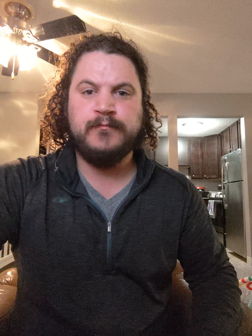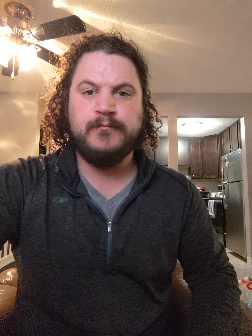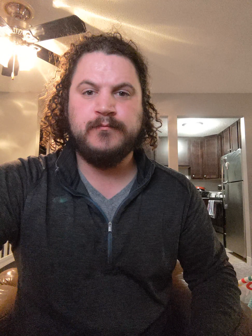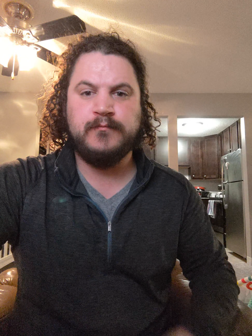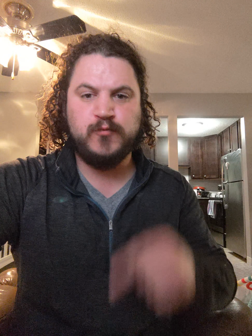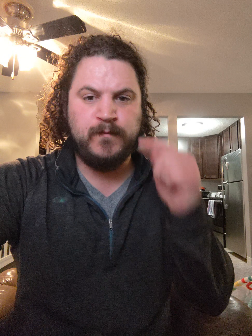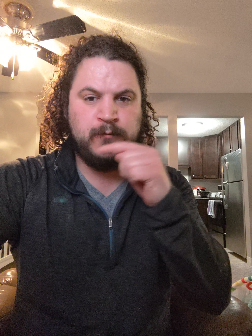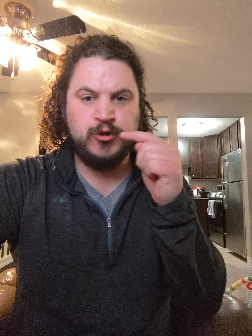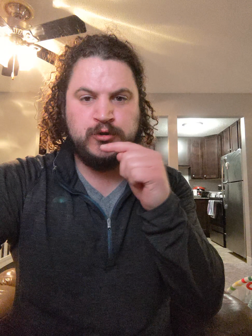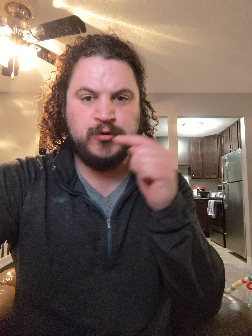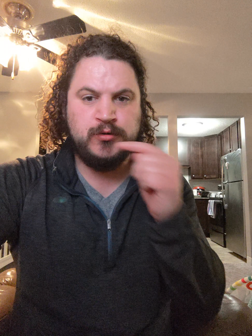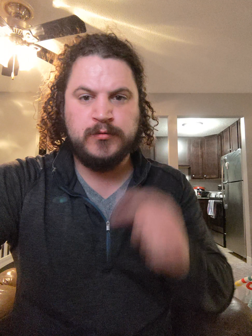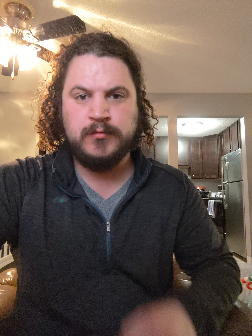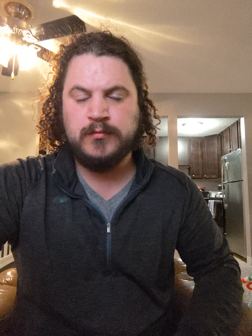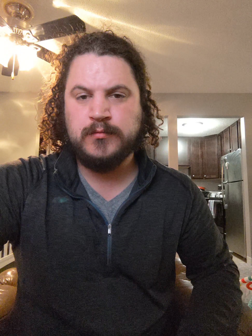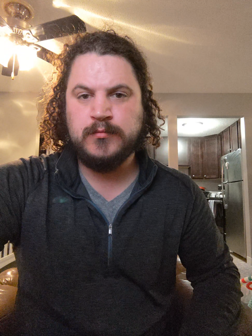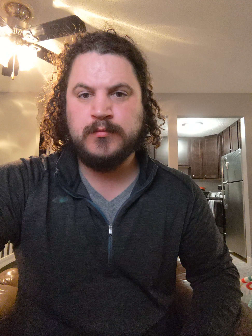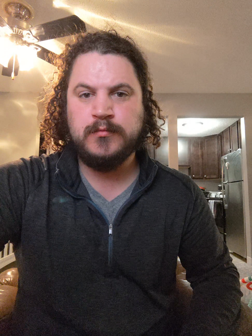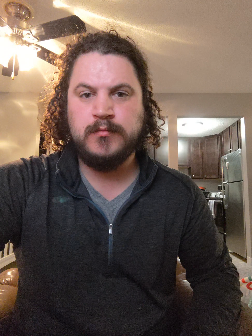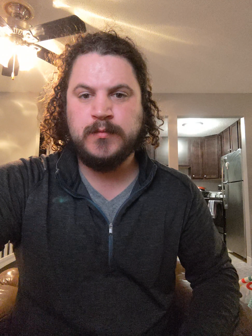toothbrush